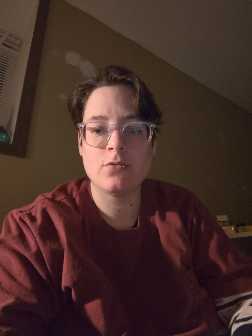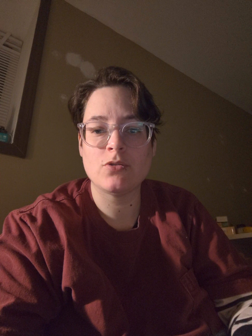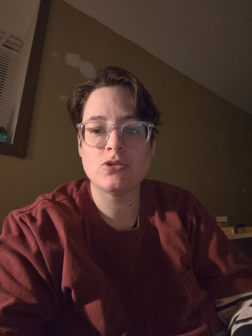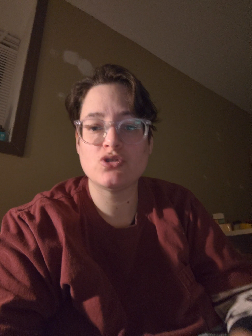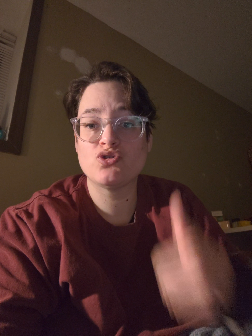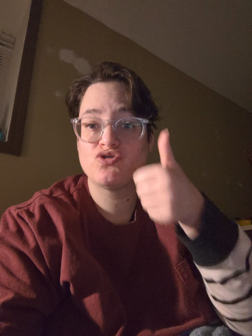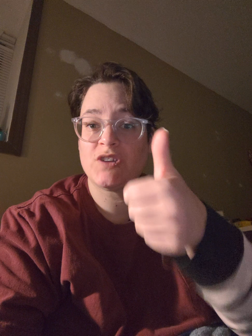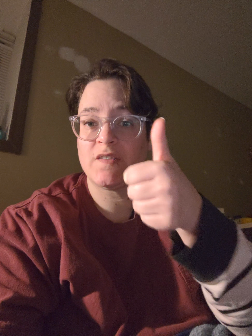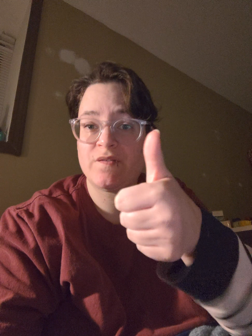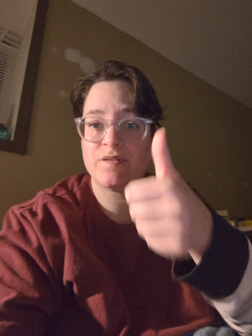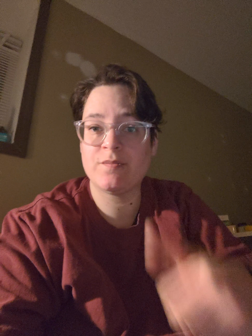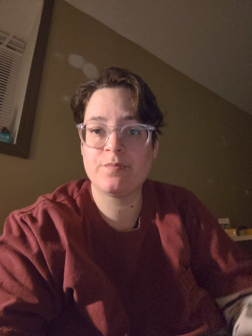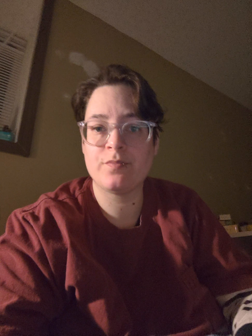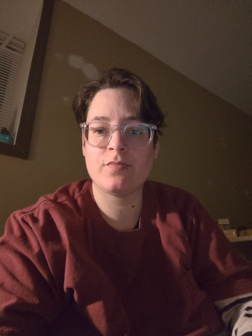yourself